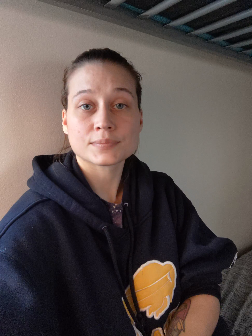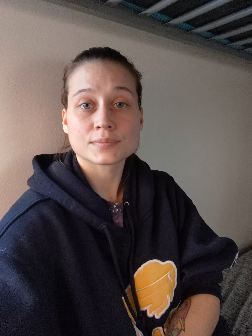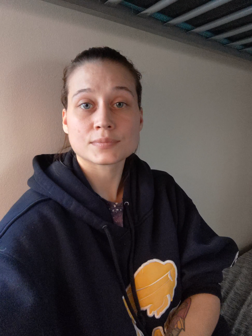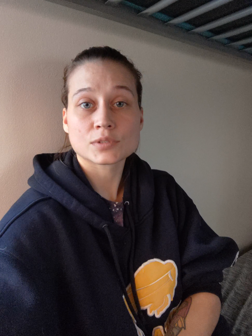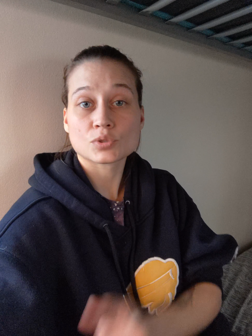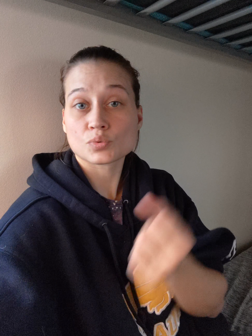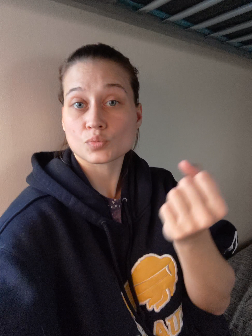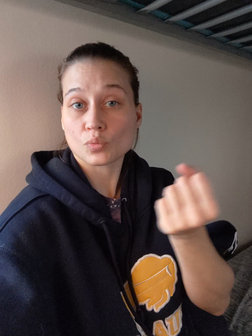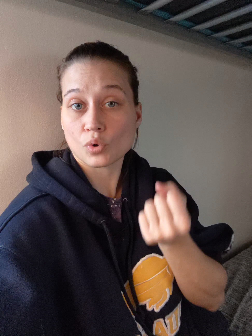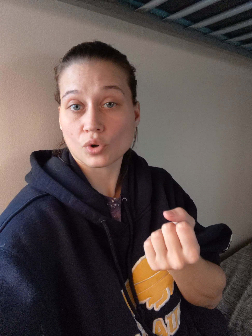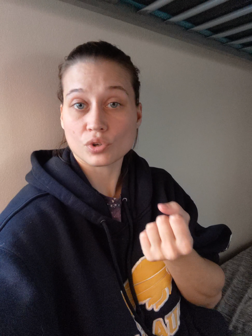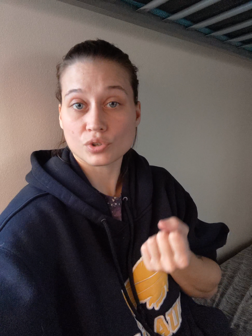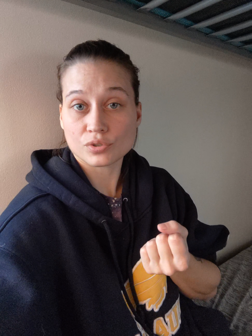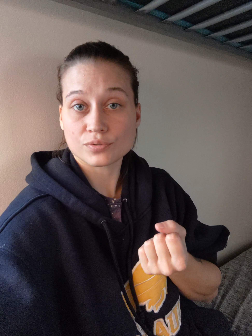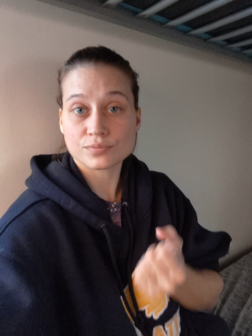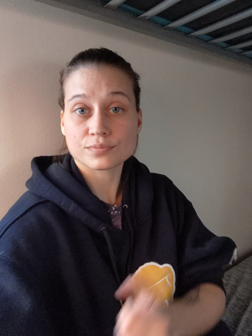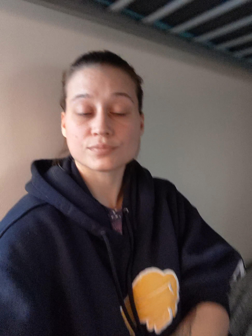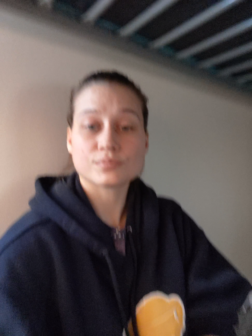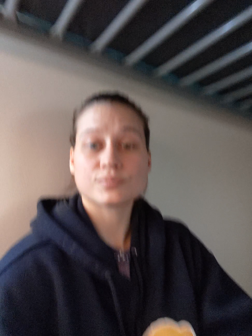drawer